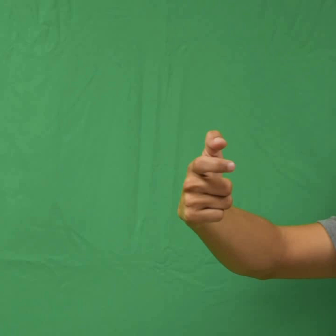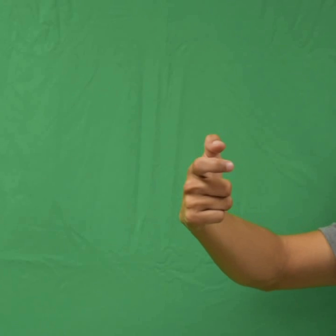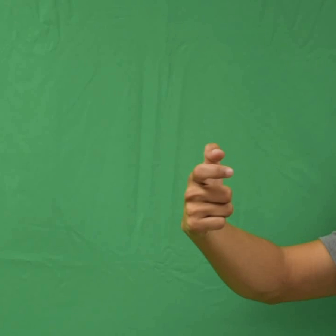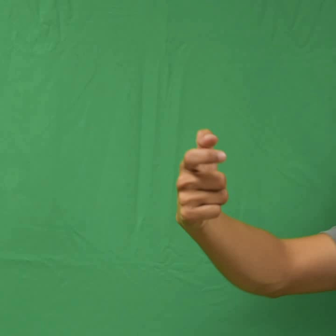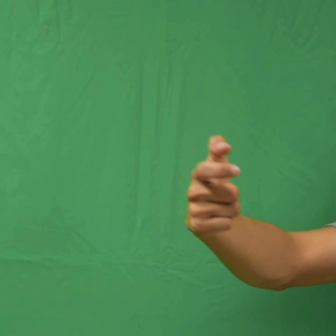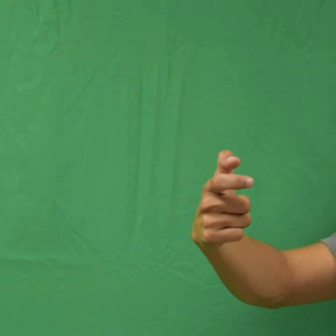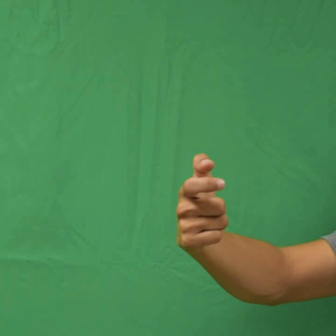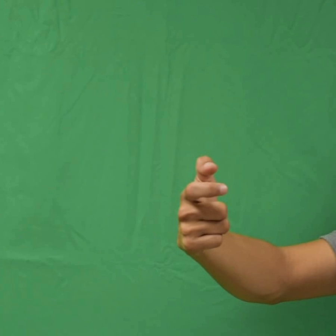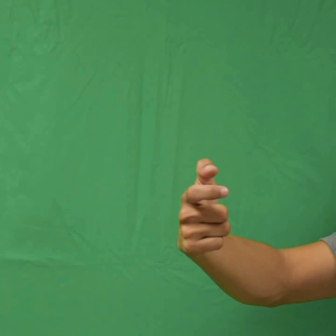X